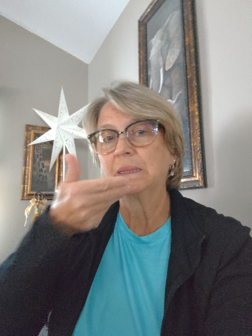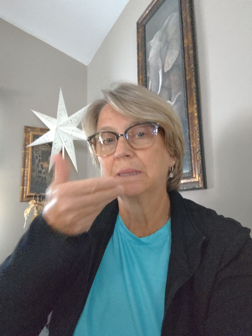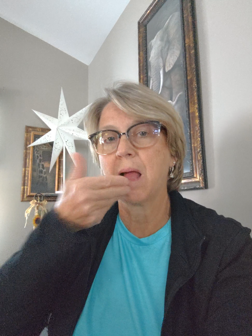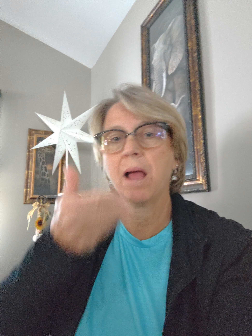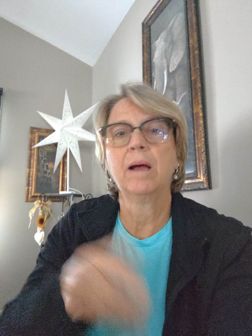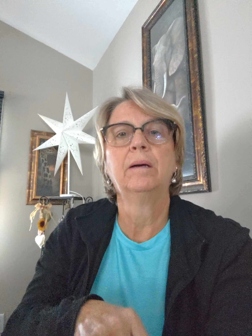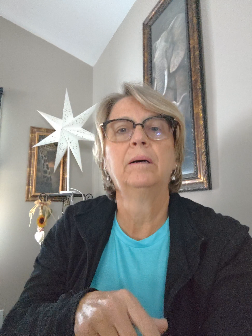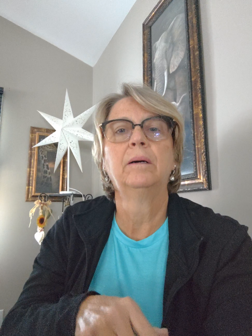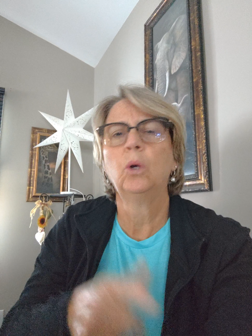pizza